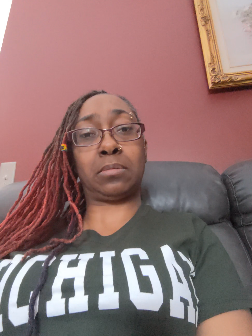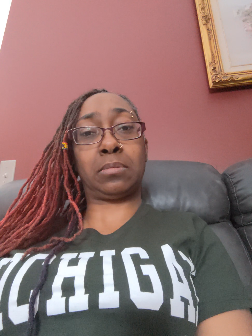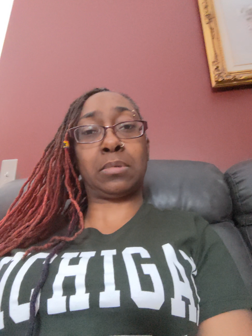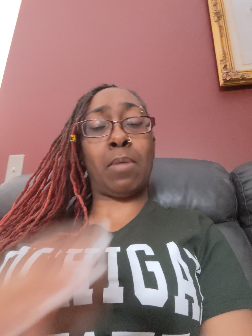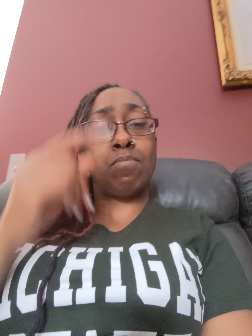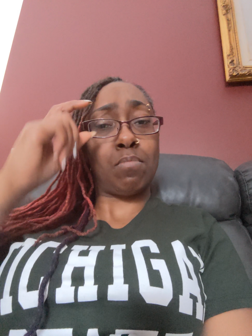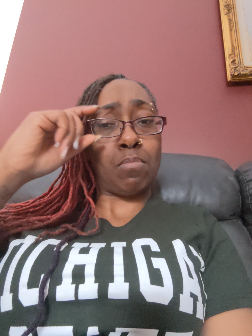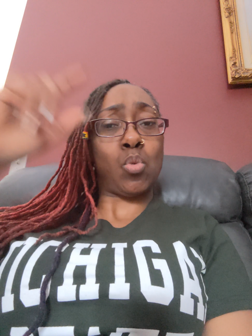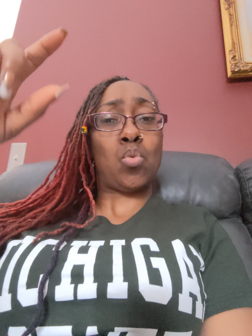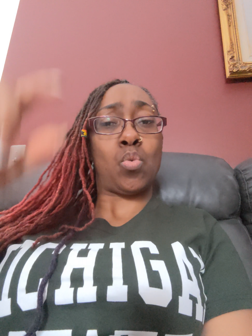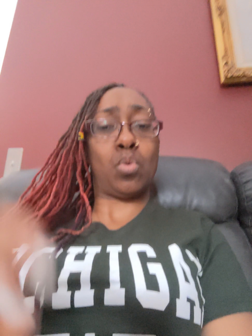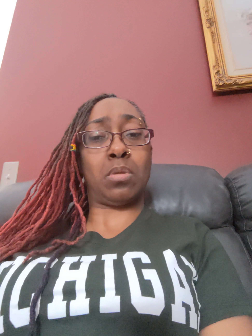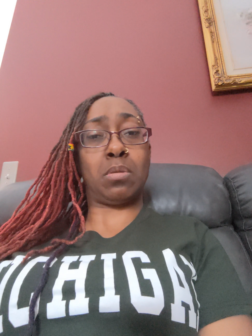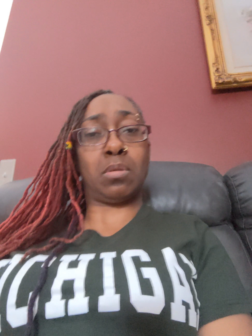moon